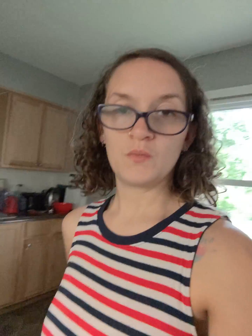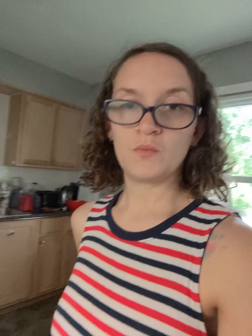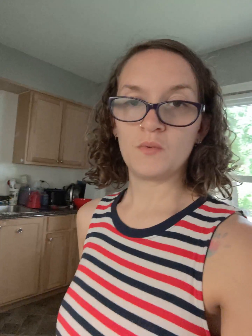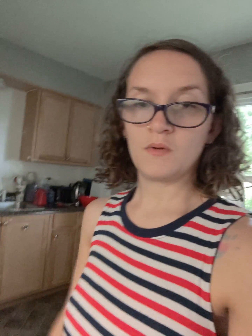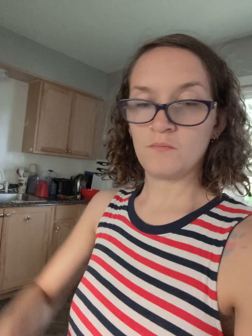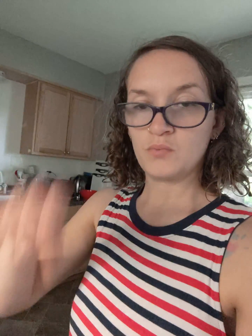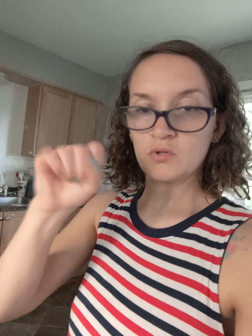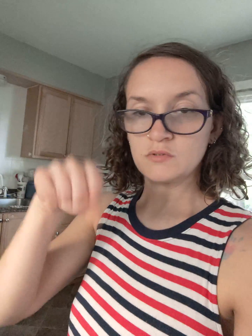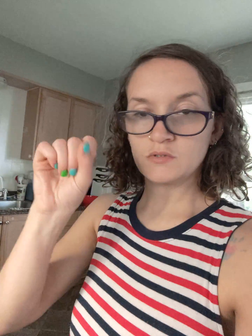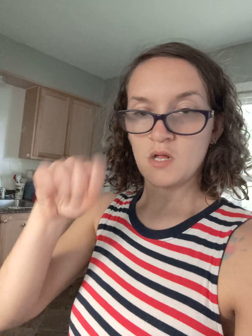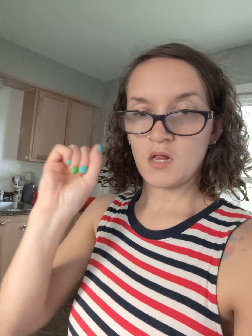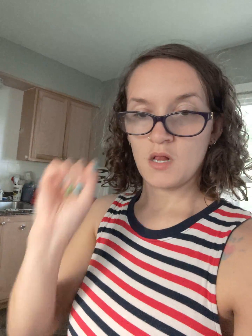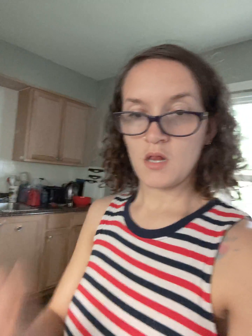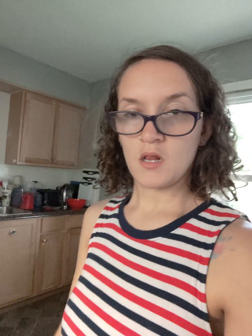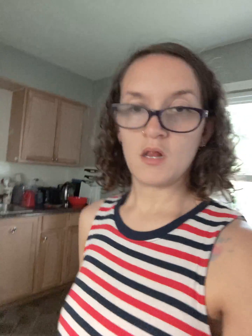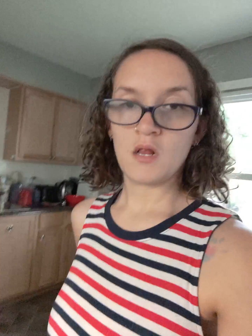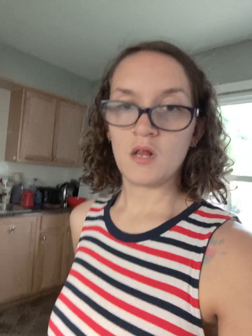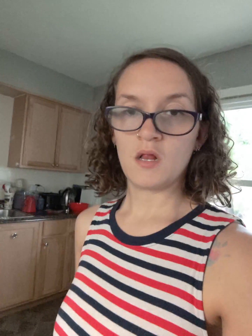motorcycle